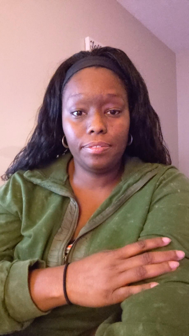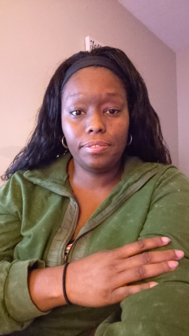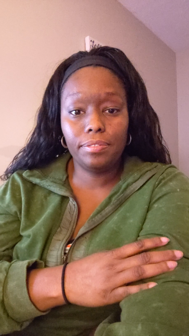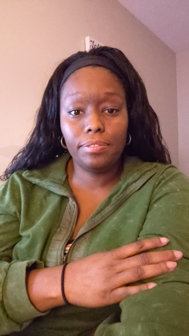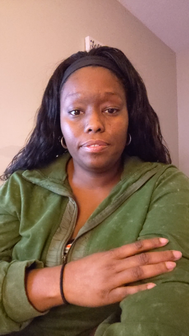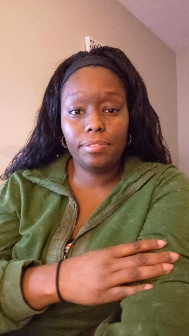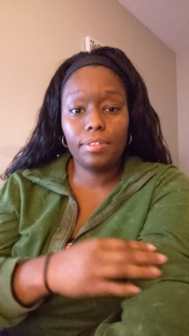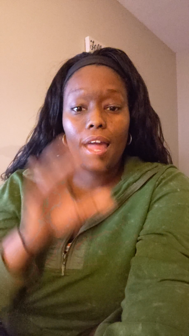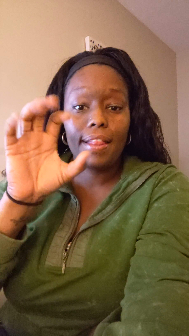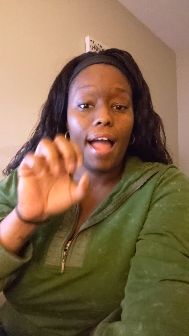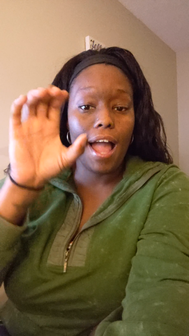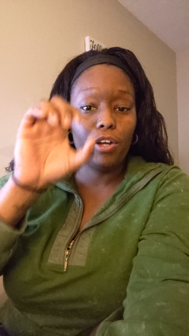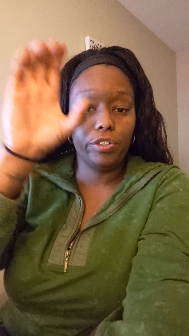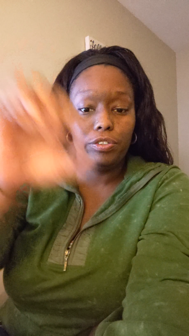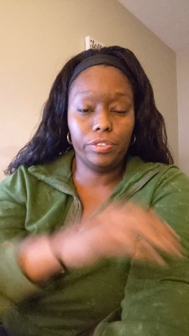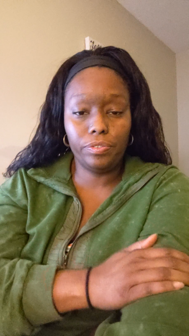ladder